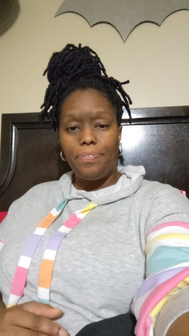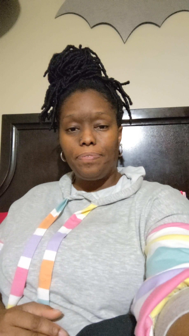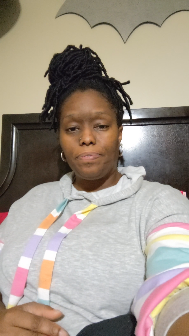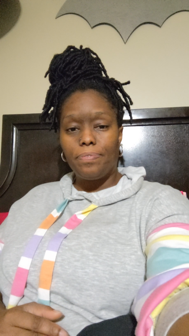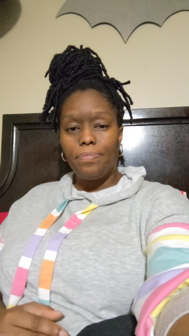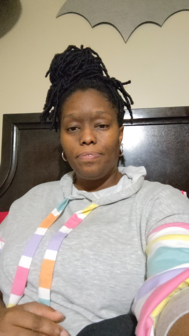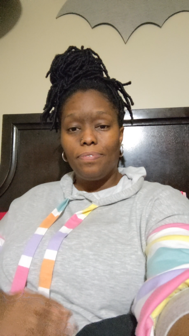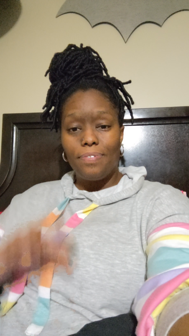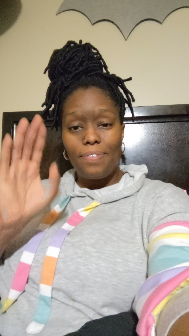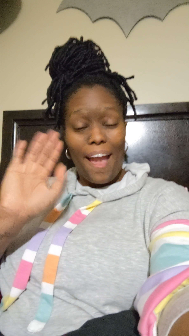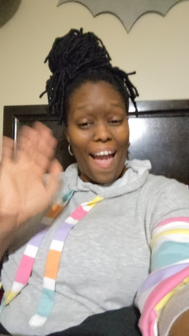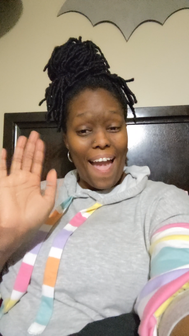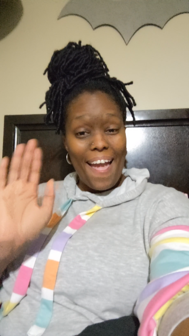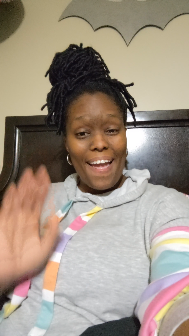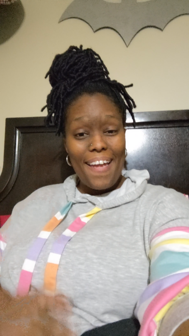hi